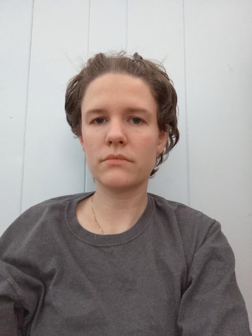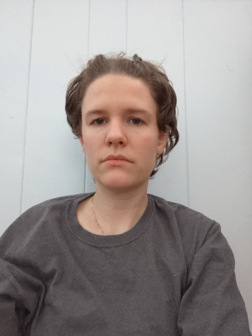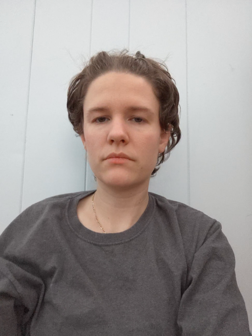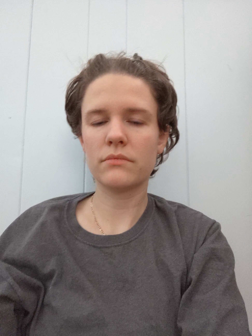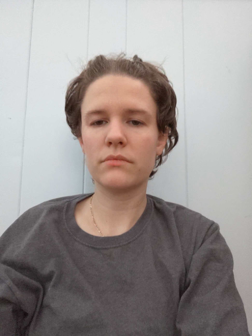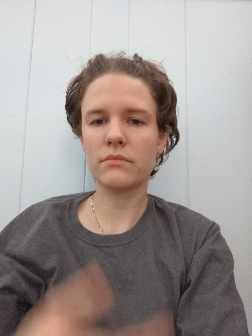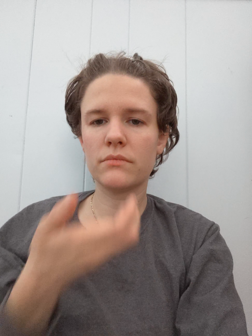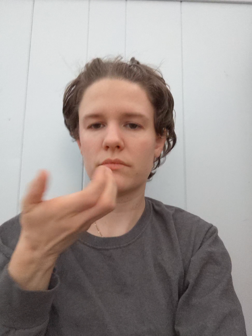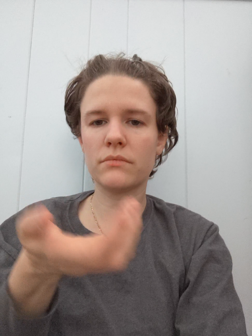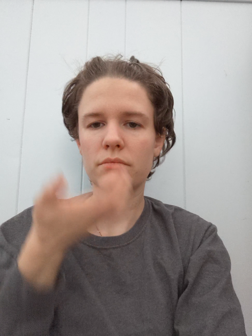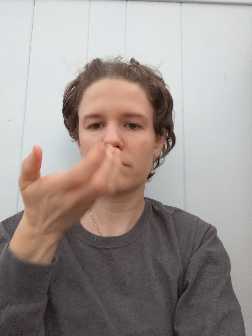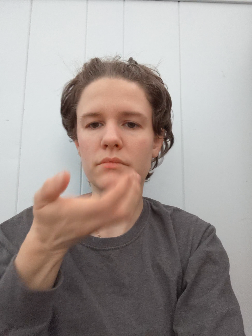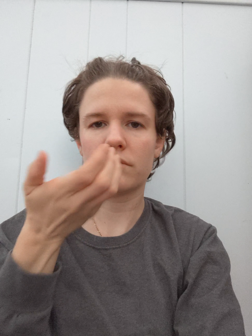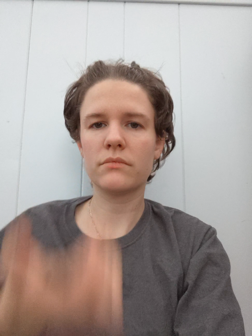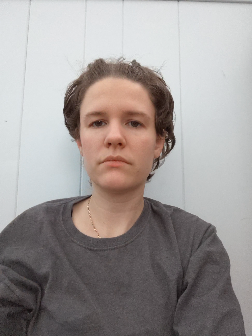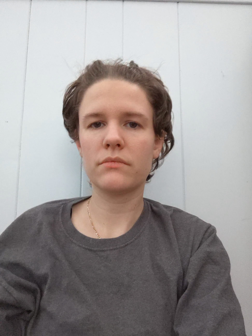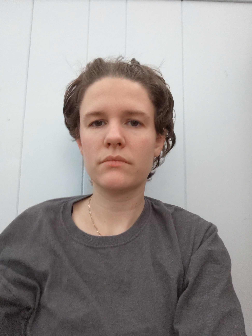cereal